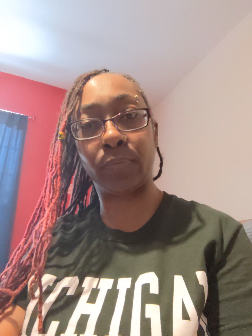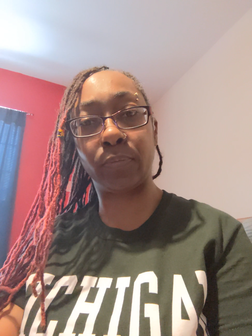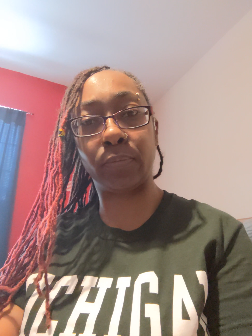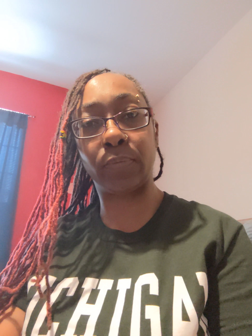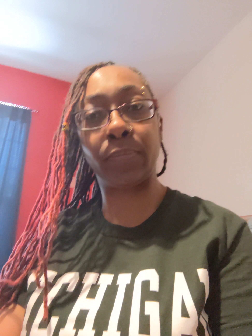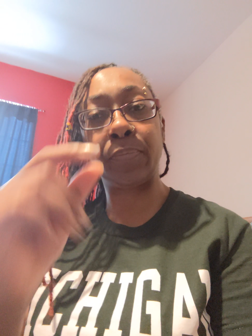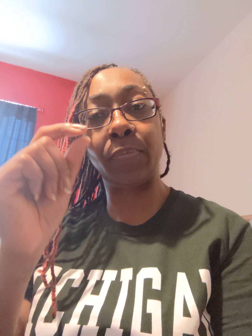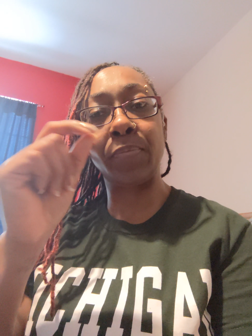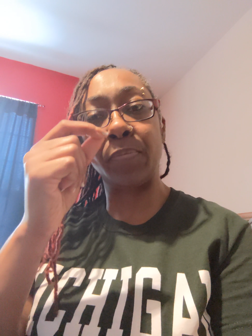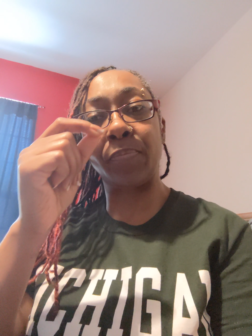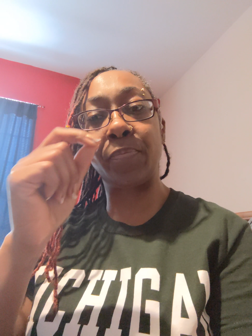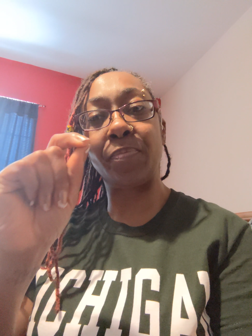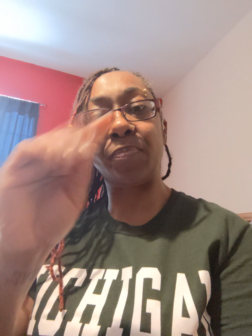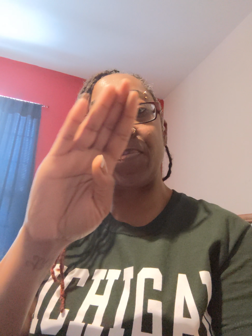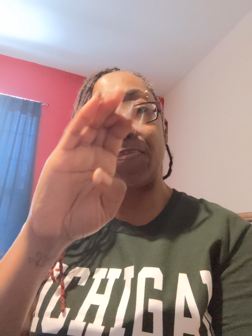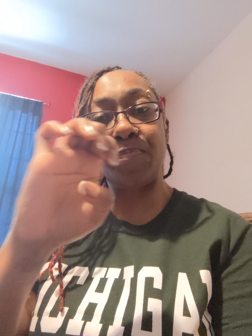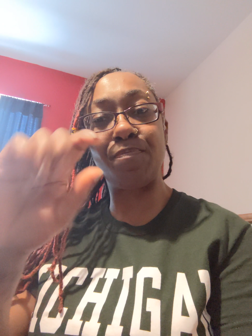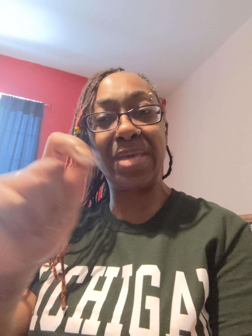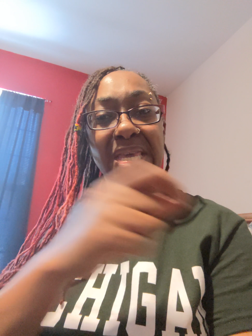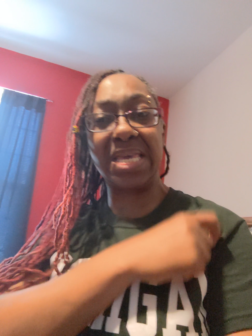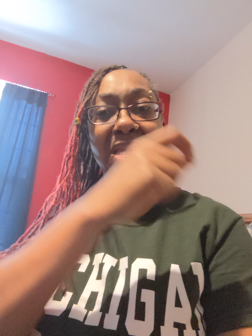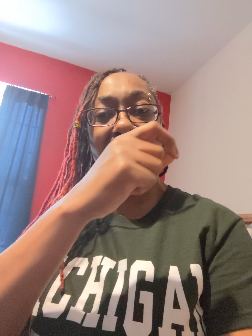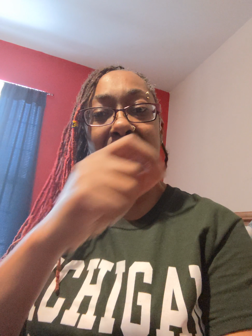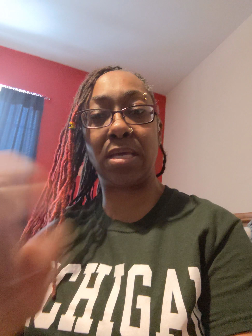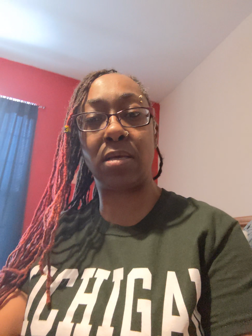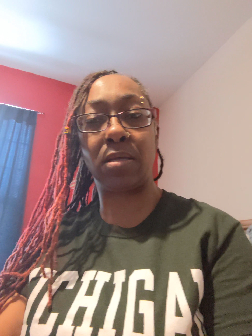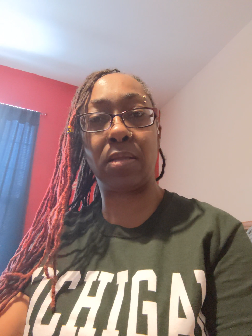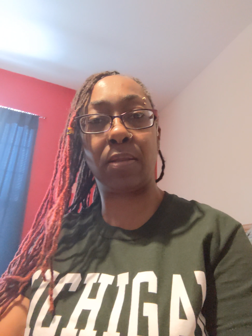bee